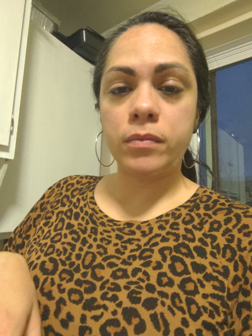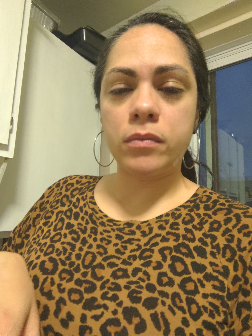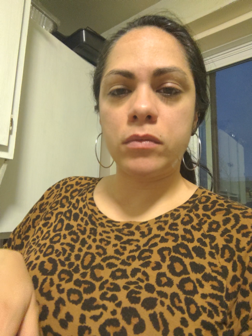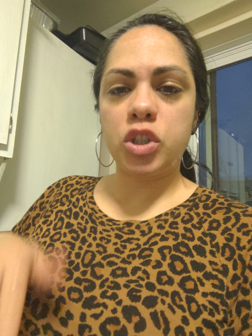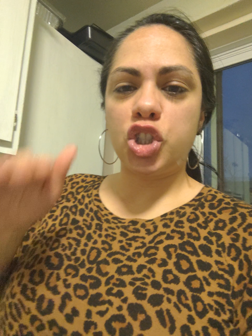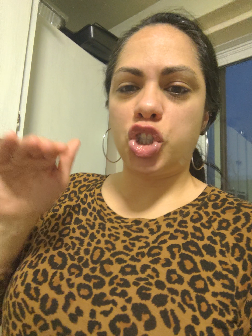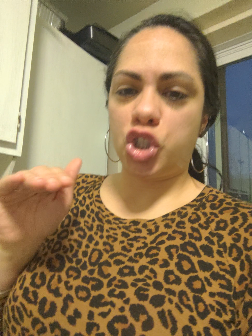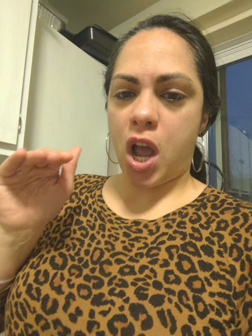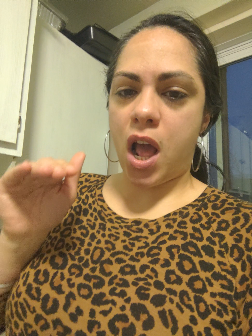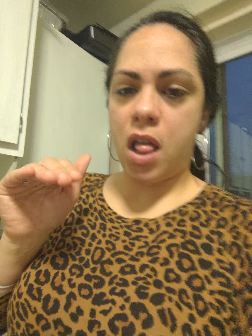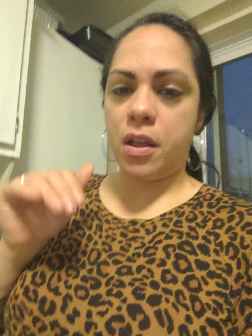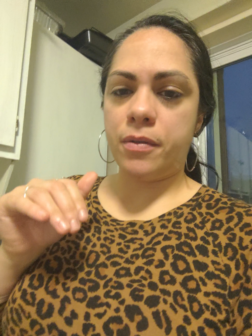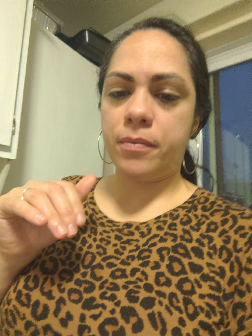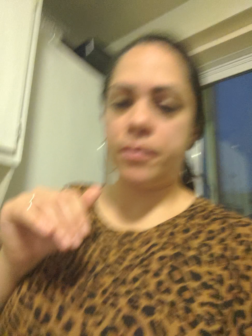child